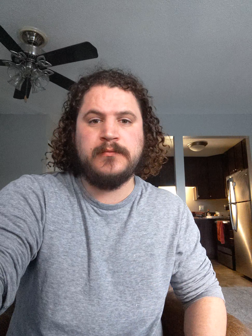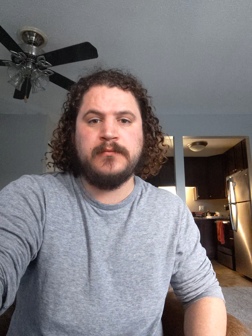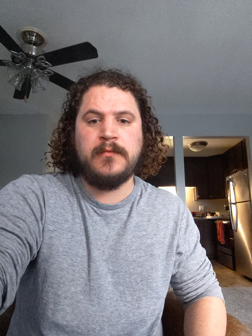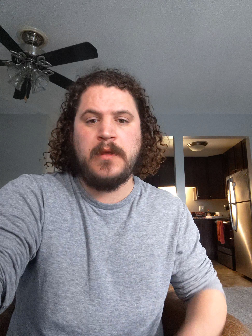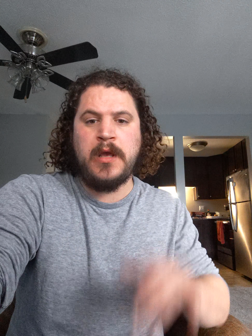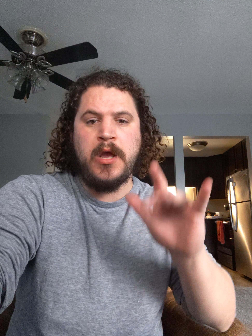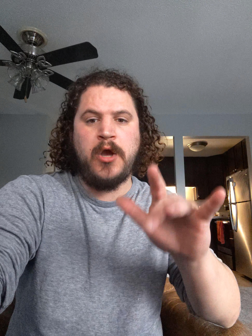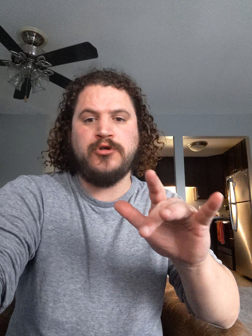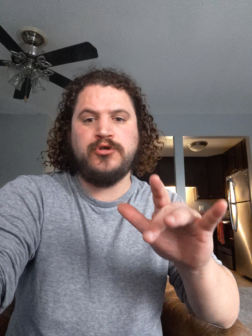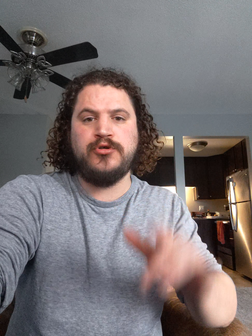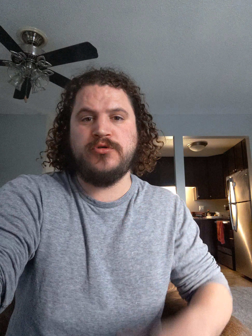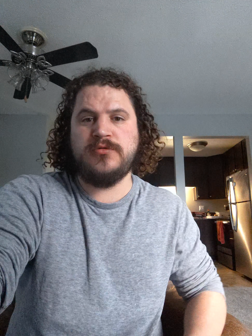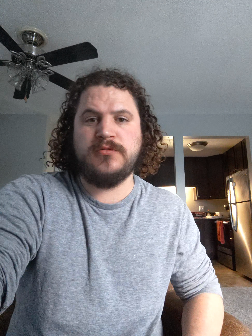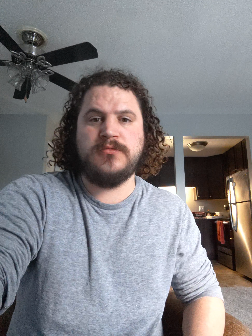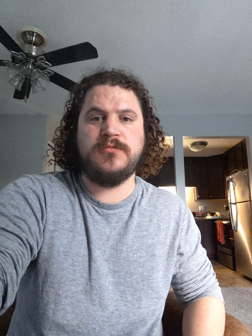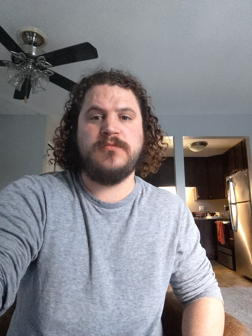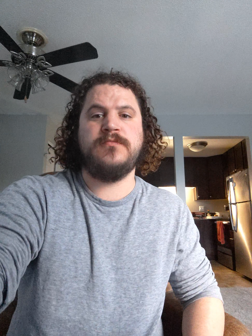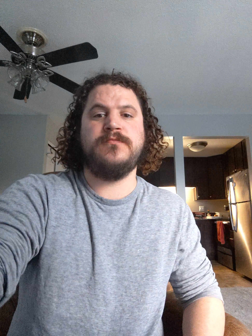touch